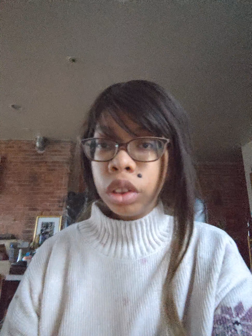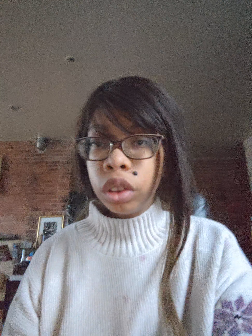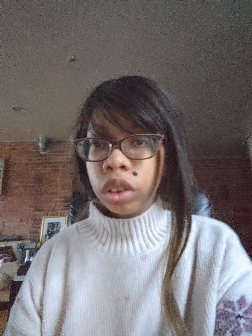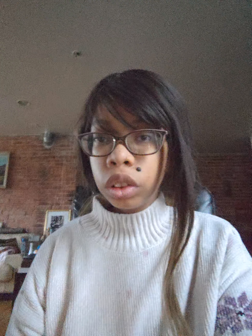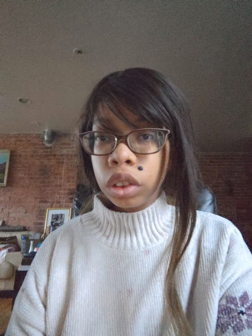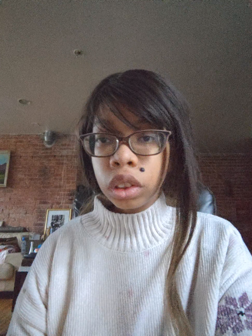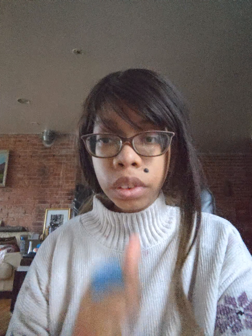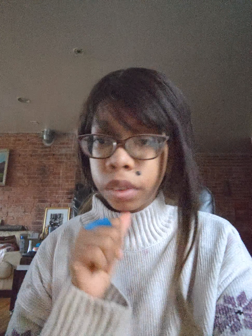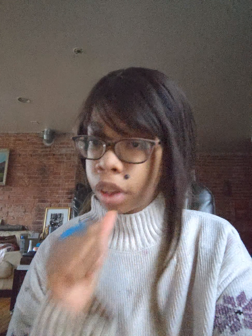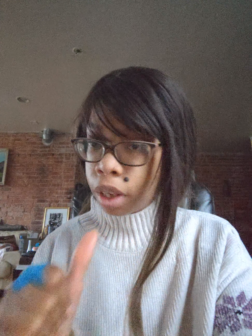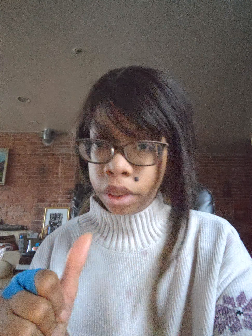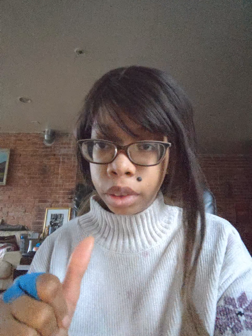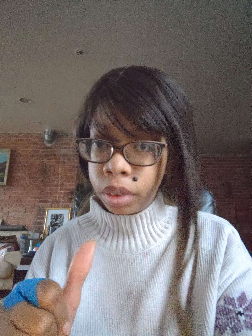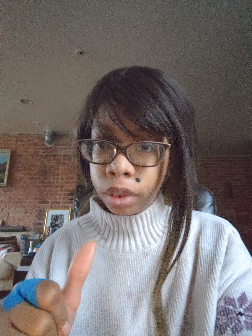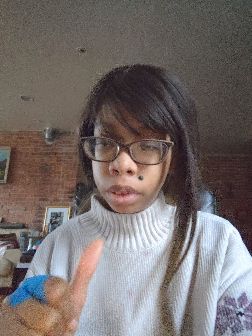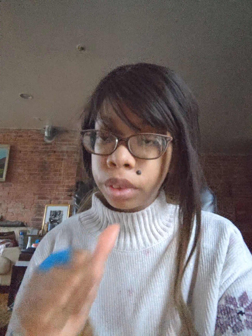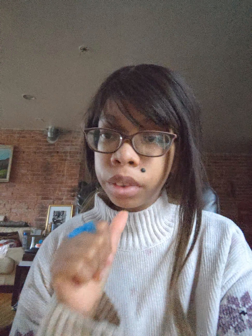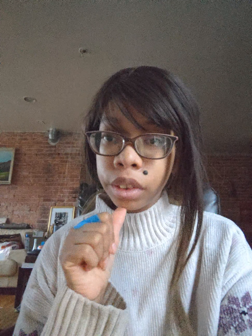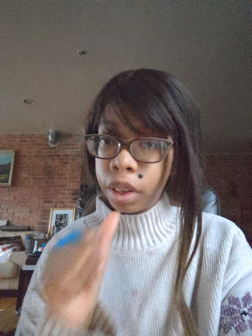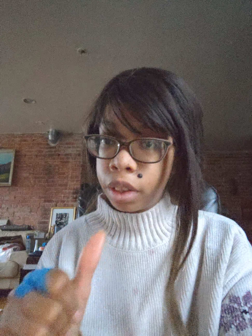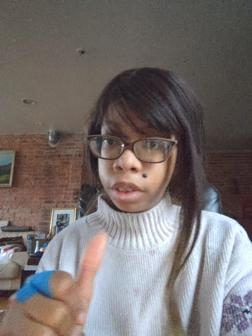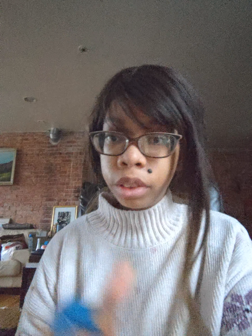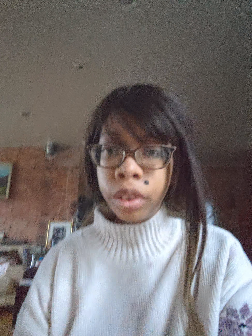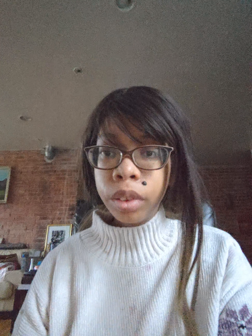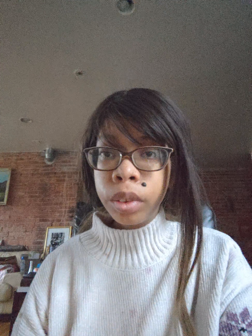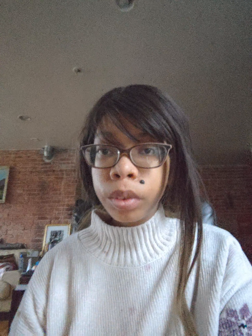not